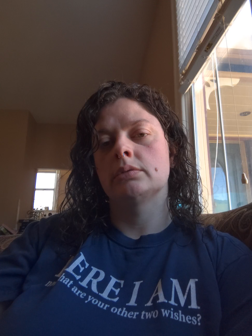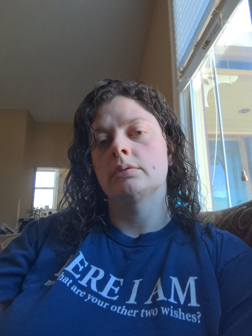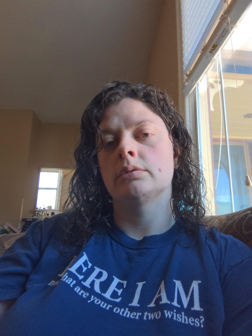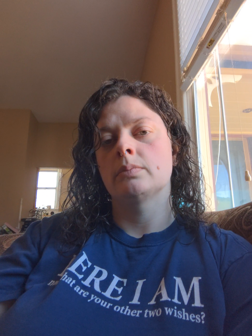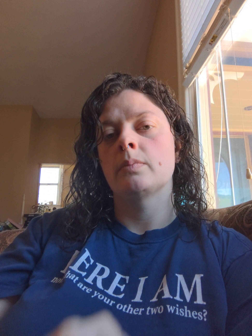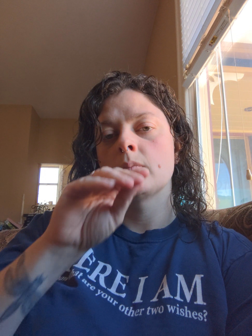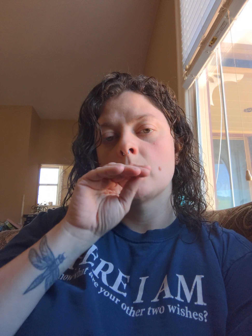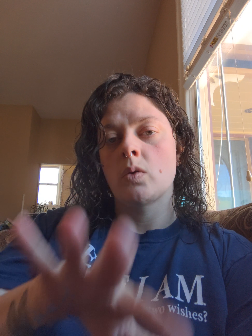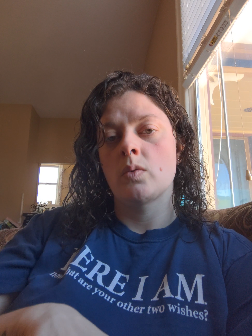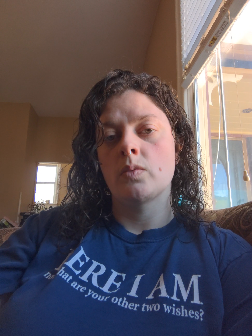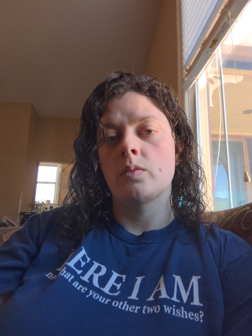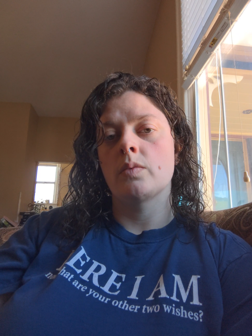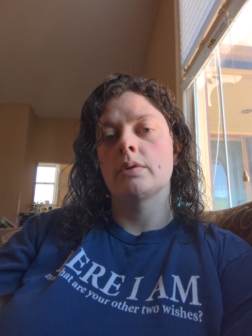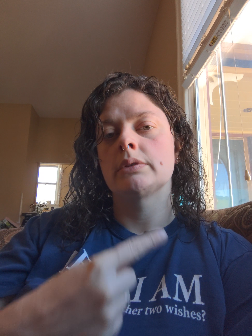blow